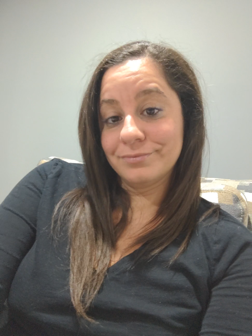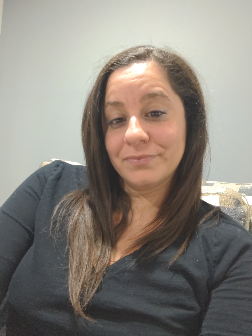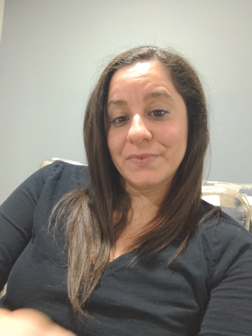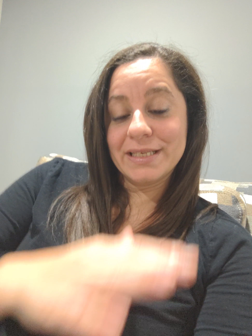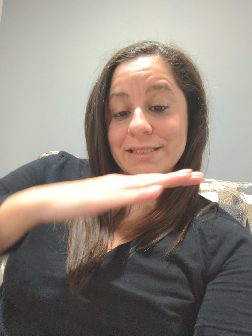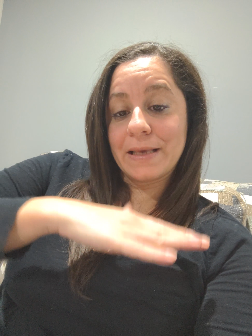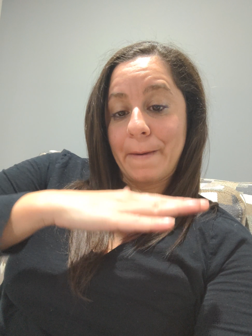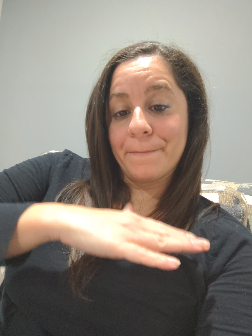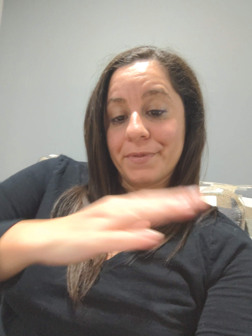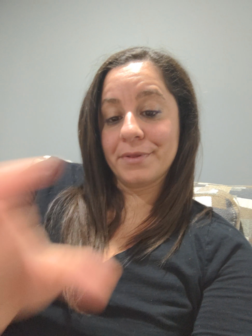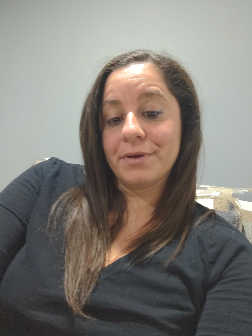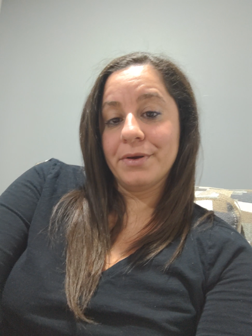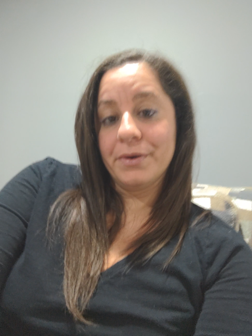table